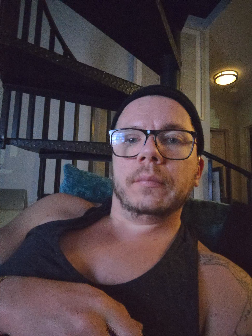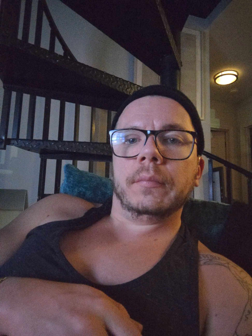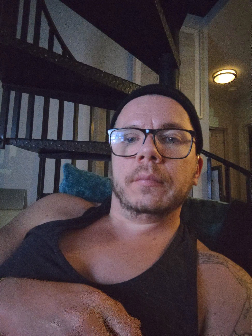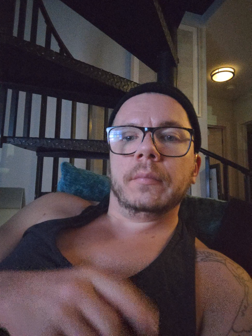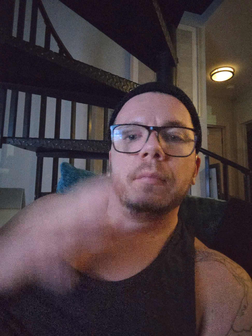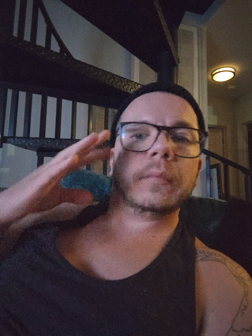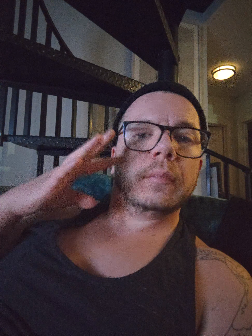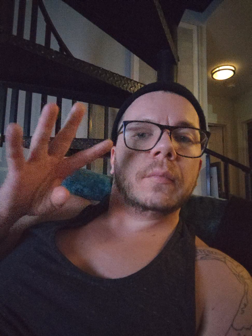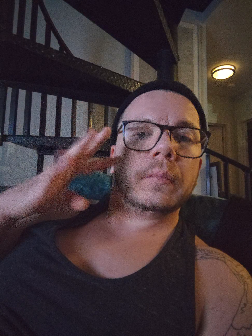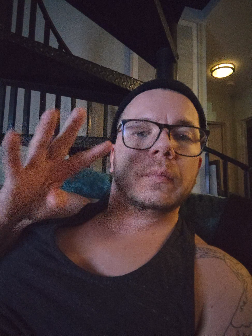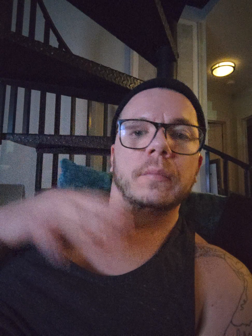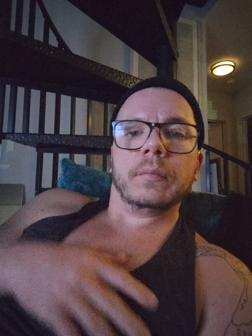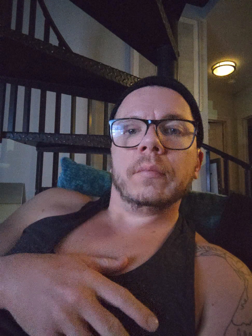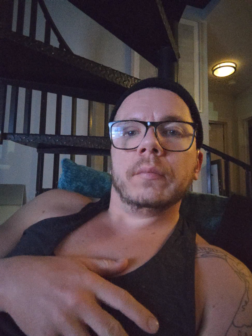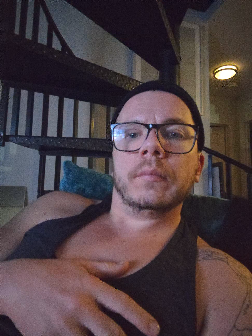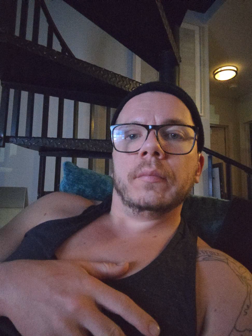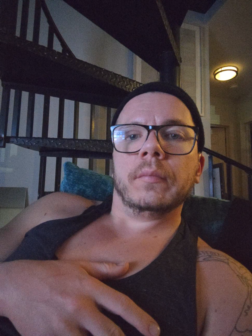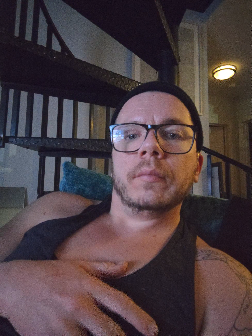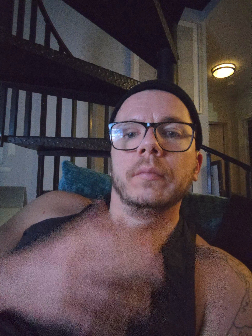noisy